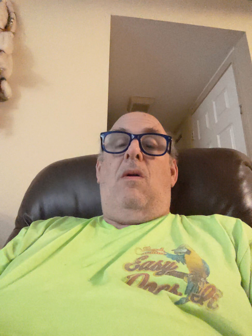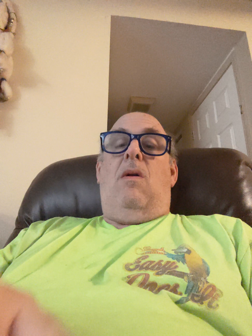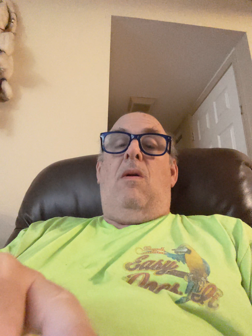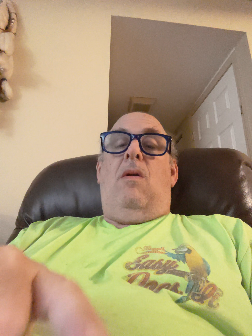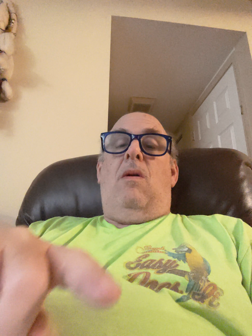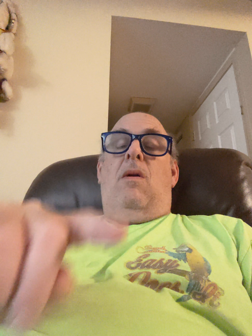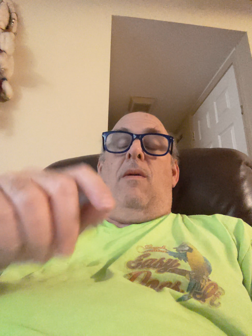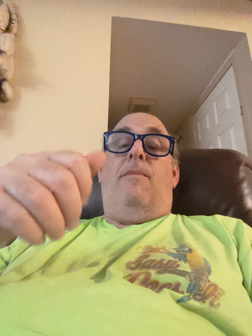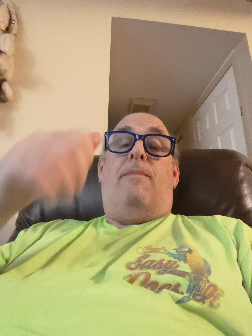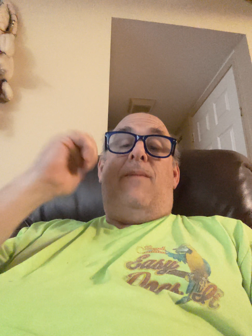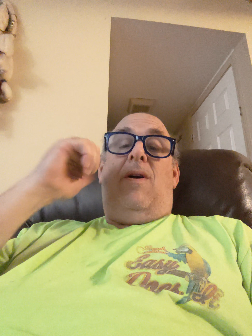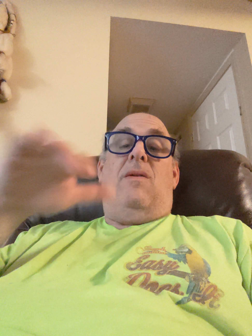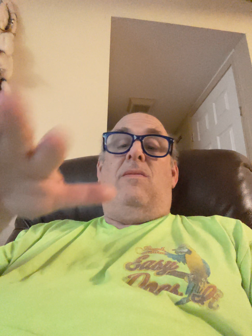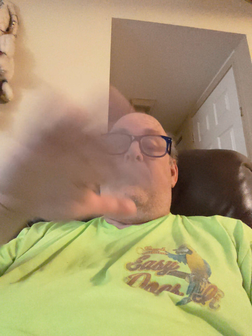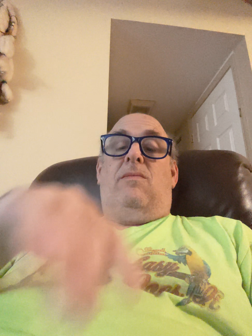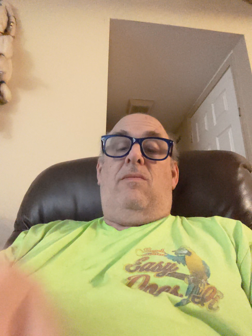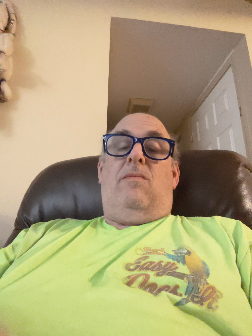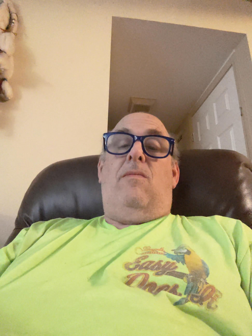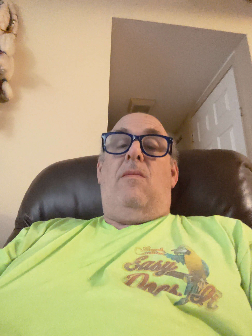backyard